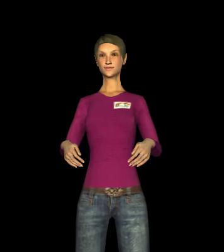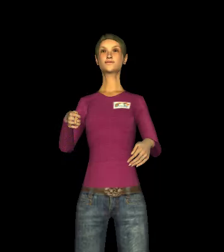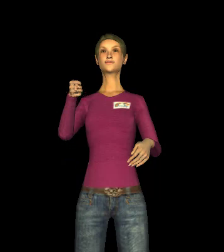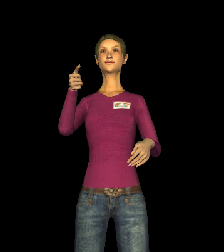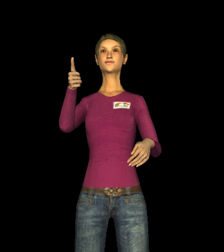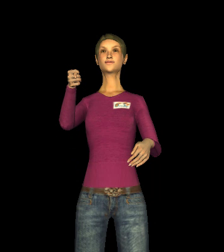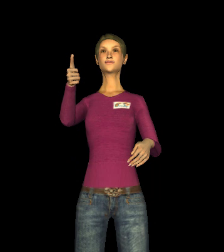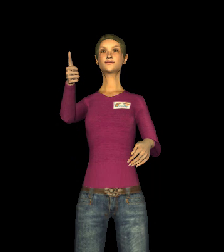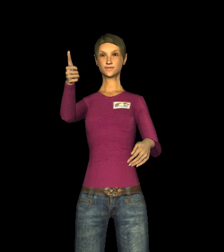قريبا